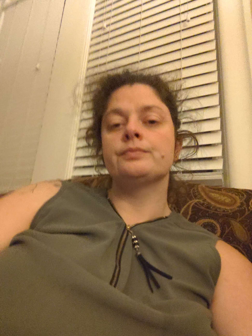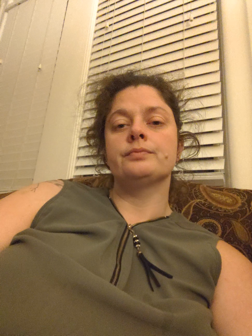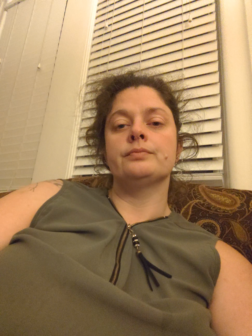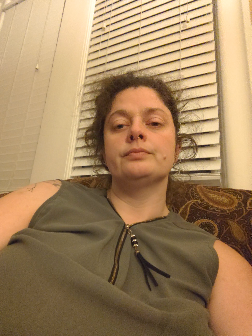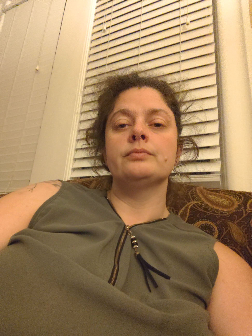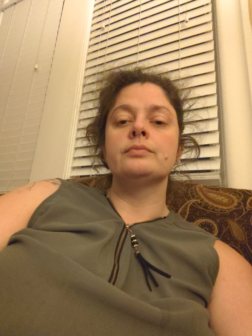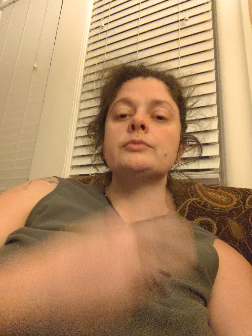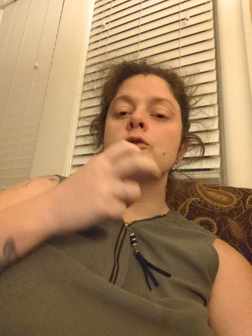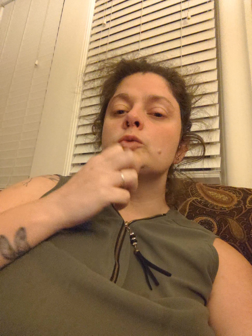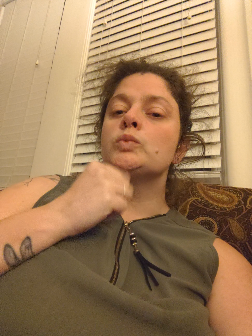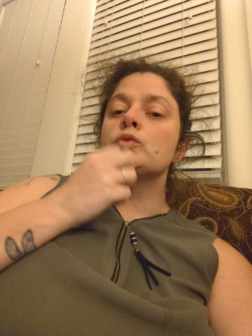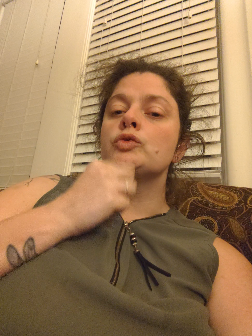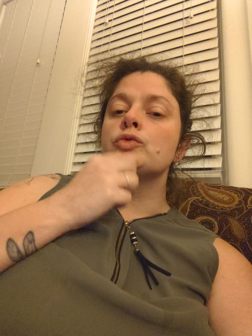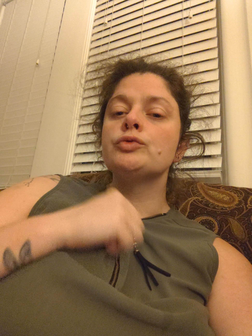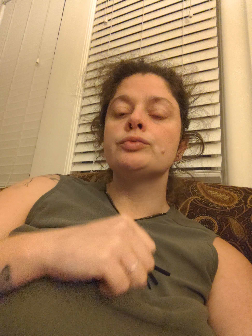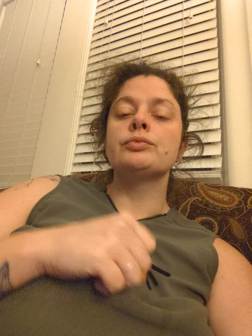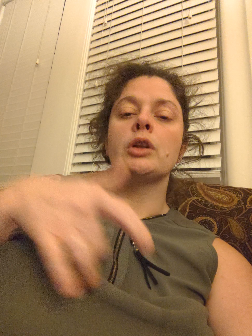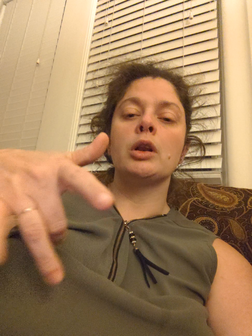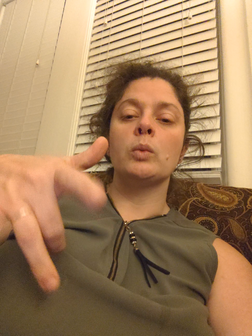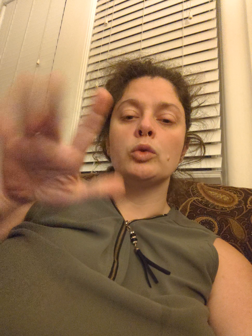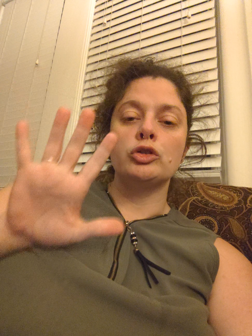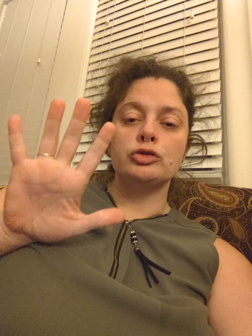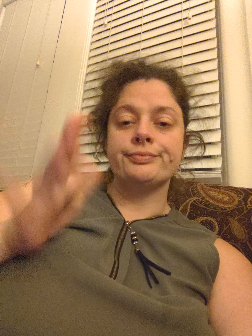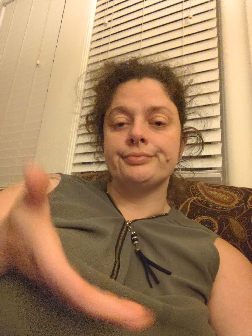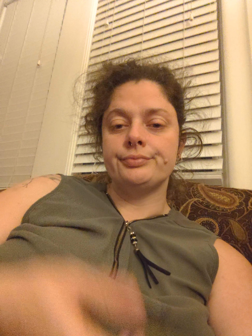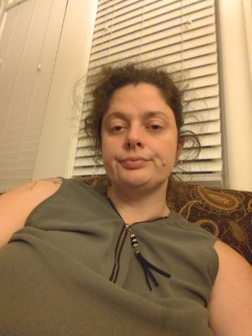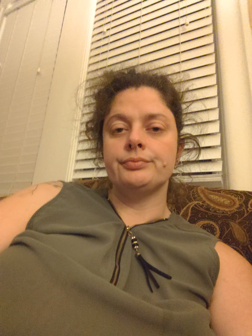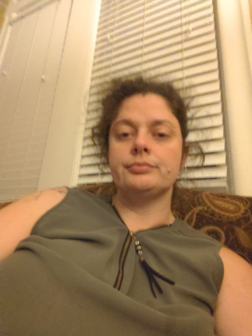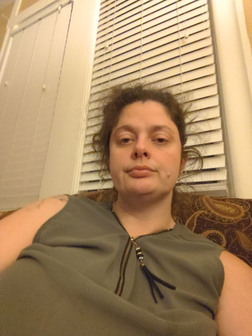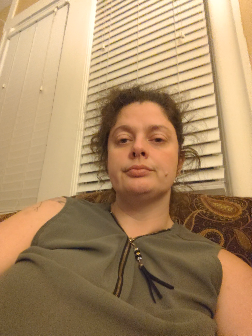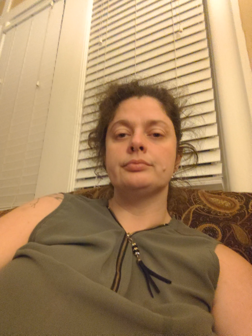underwear